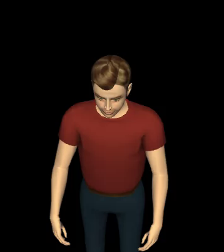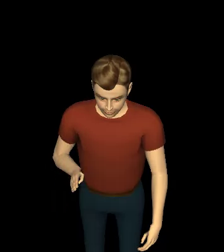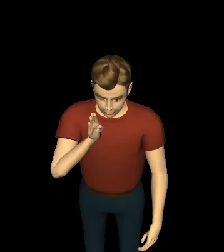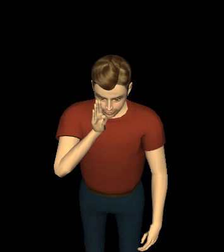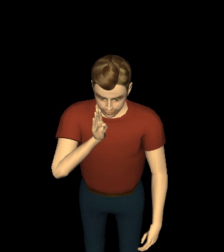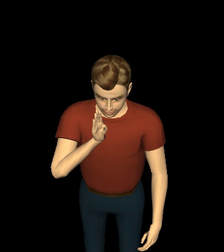من فضلك